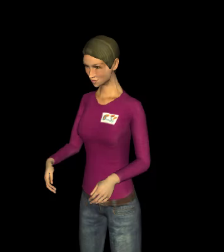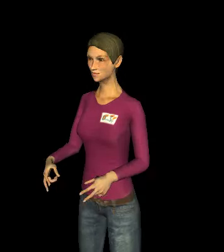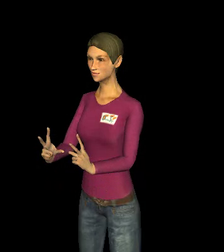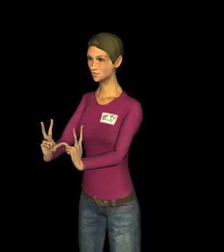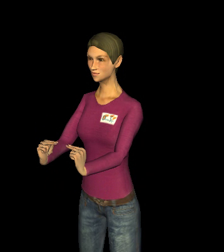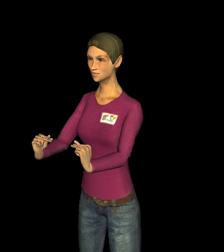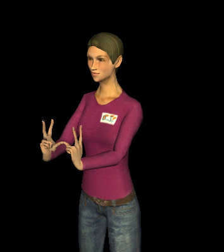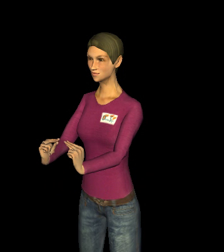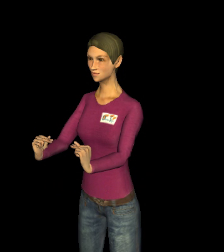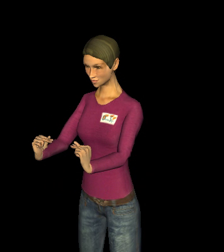يشرح